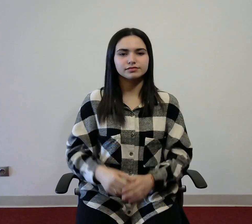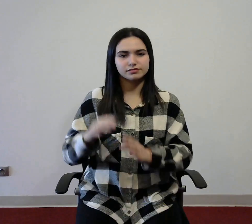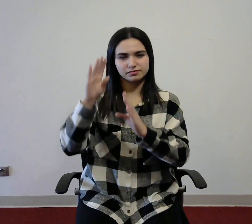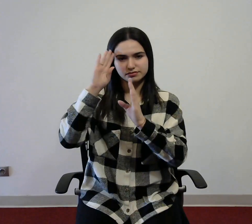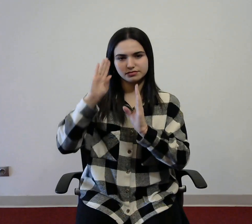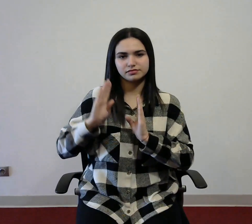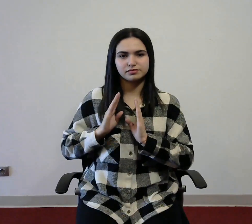ünvanli